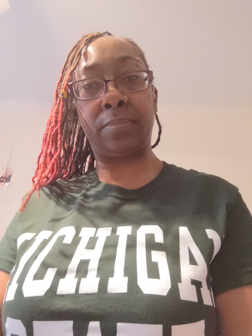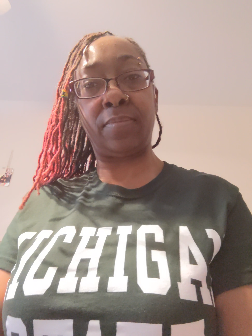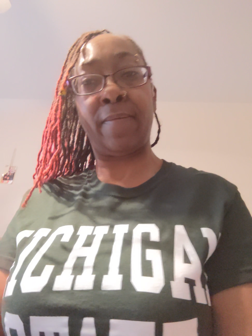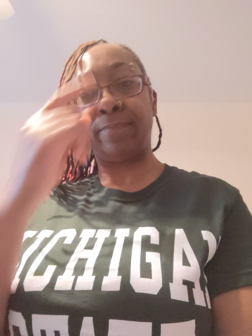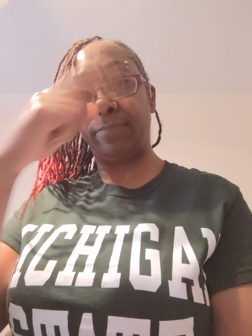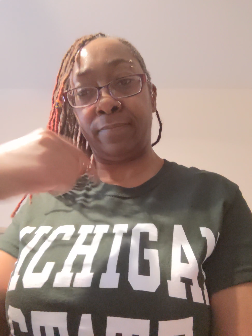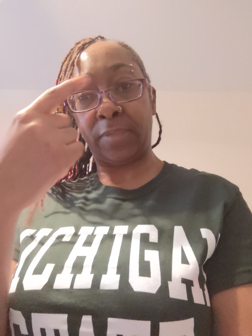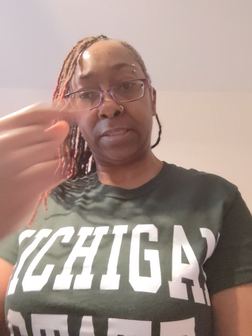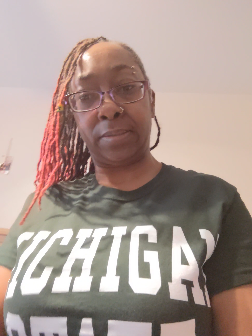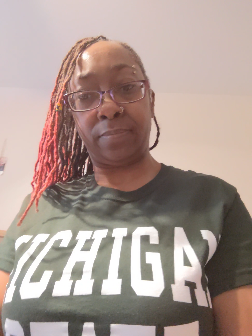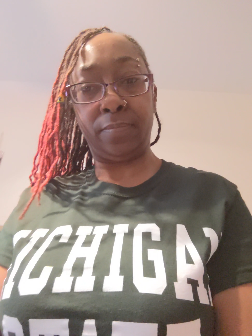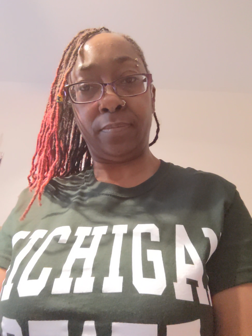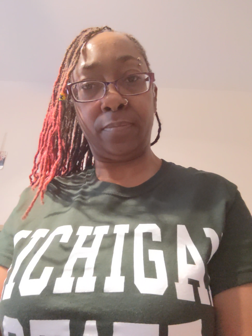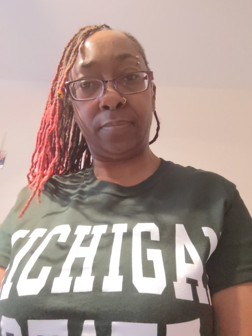face